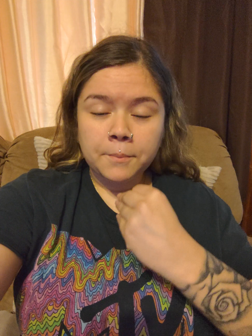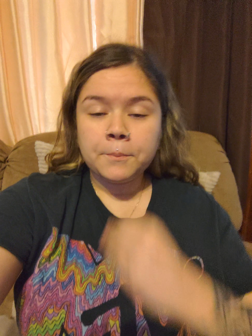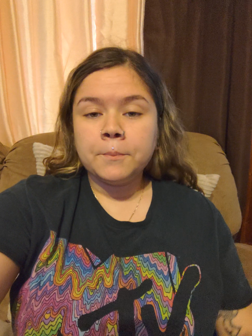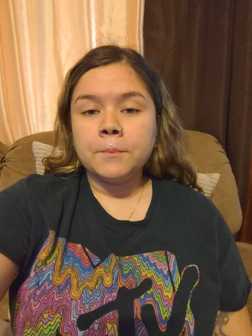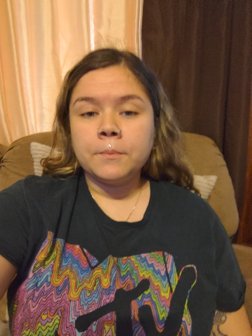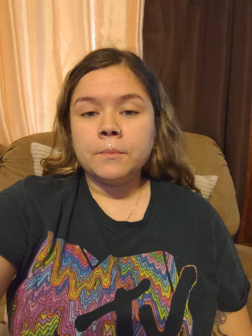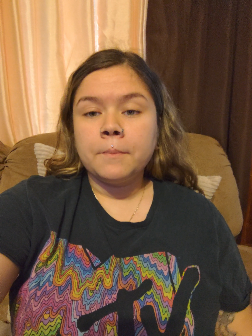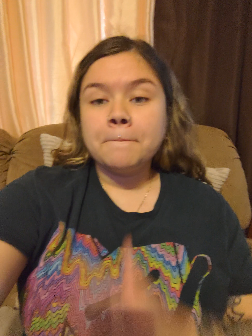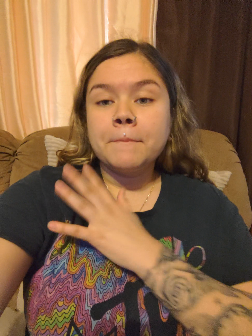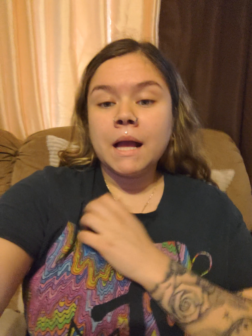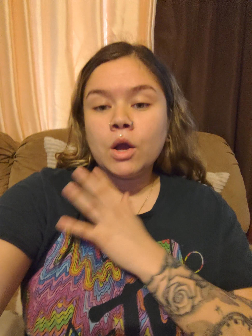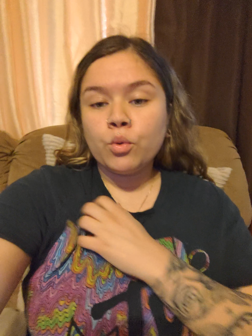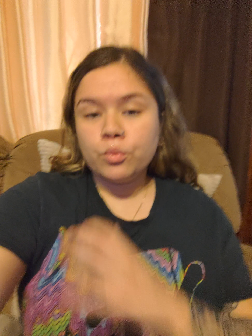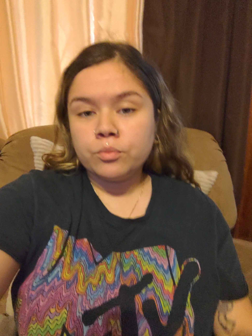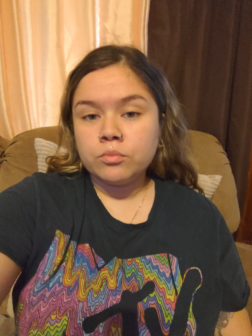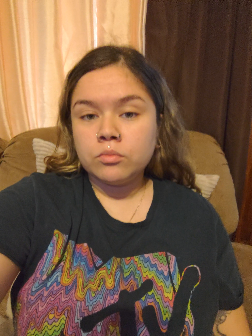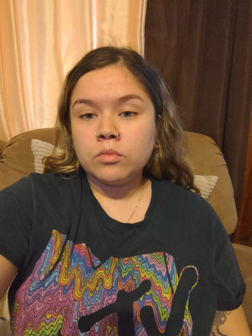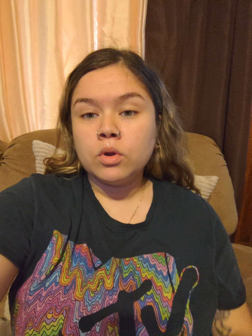bear